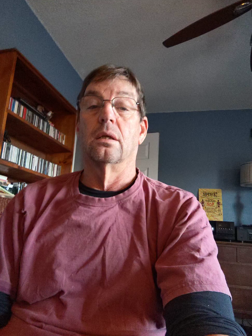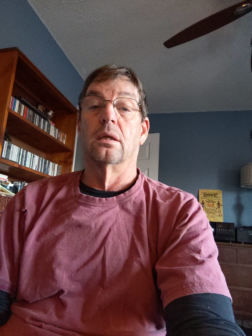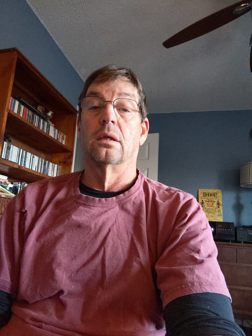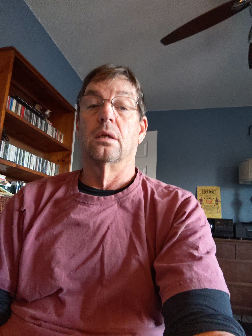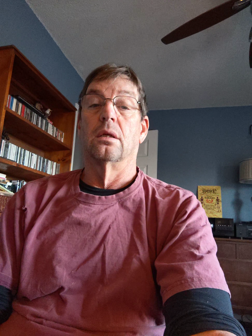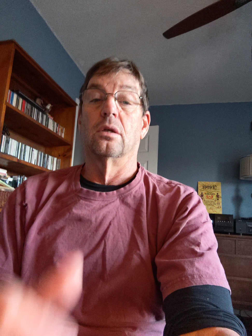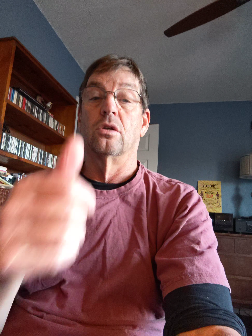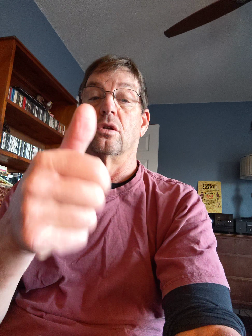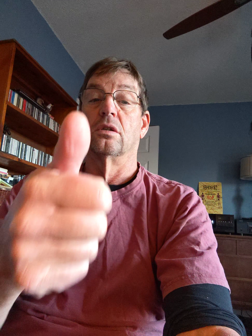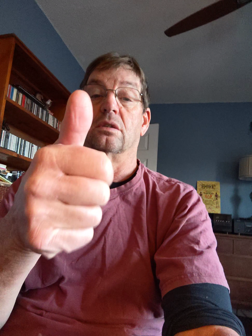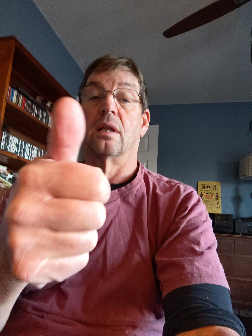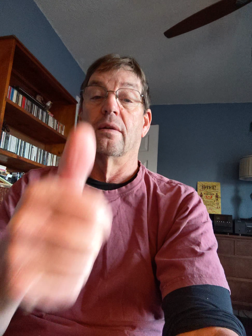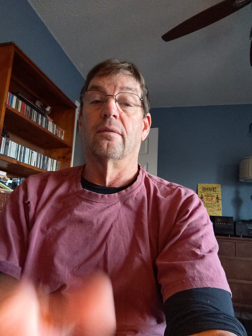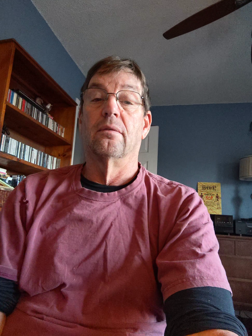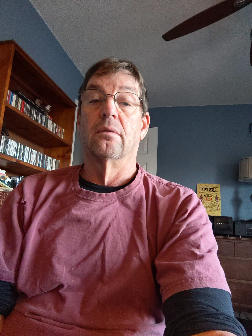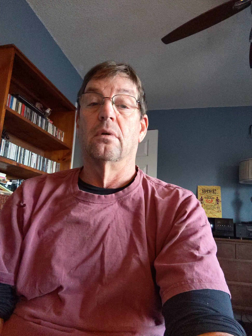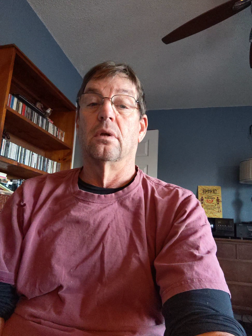yourself